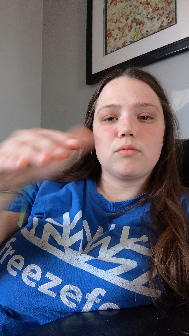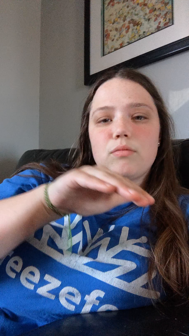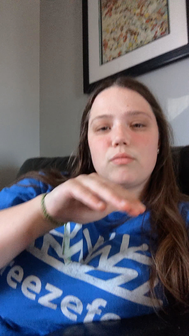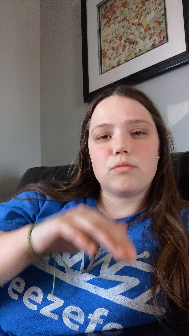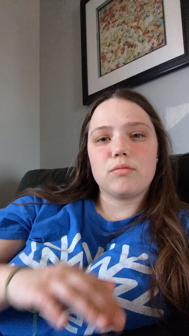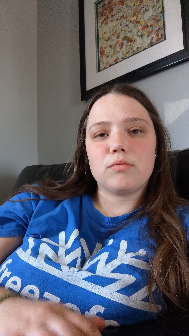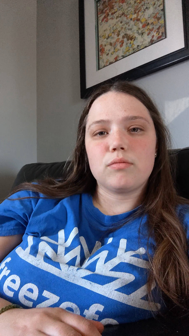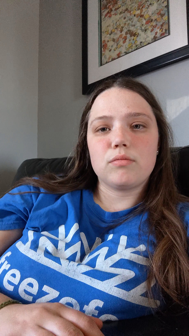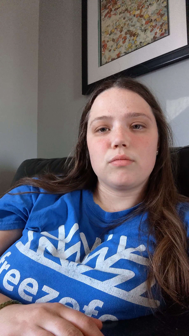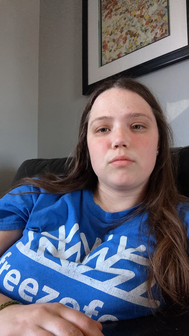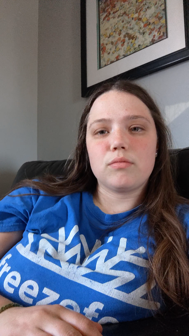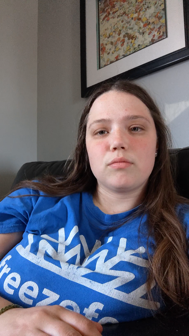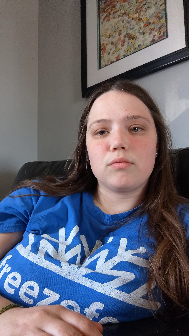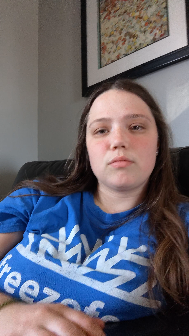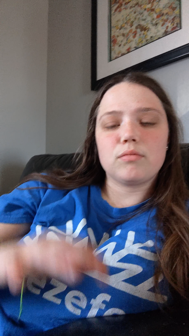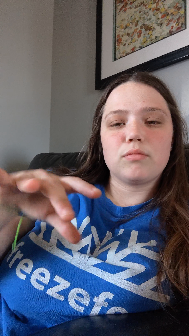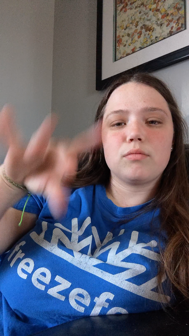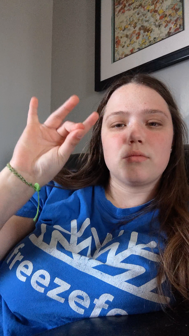pick